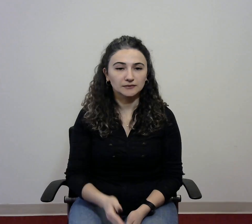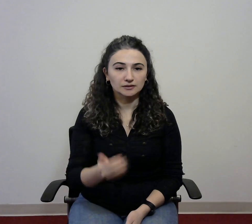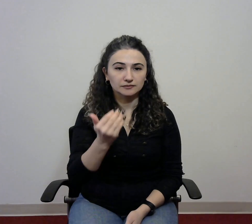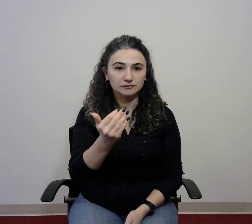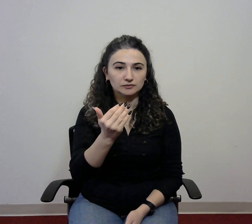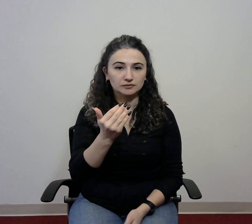siz